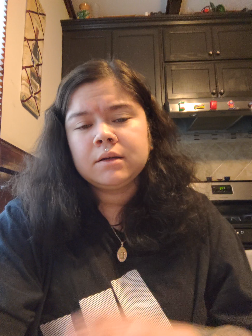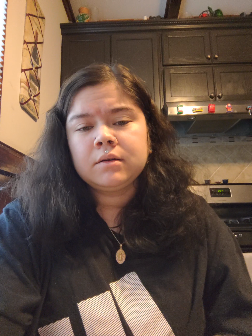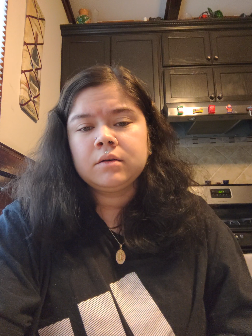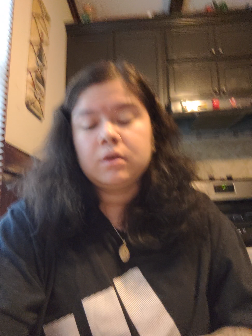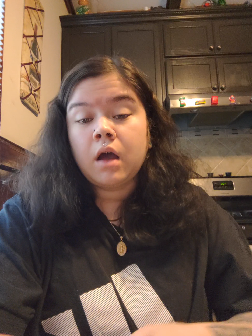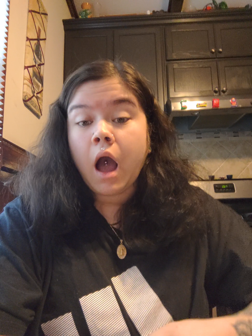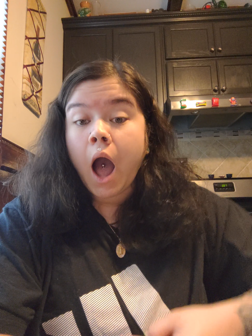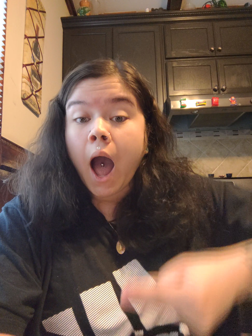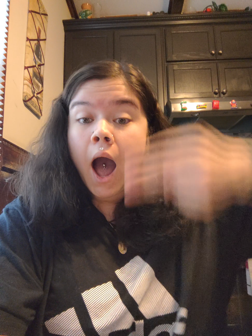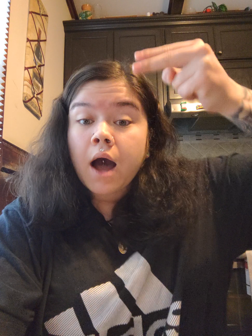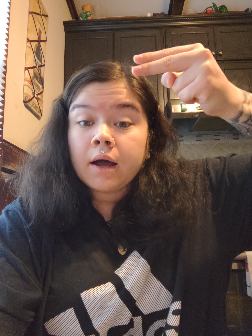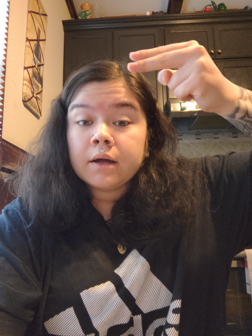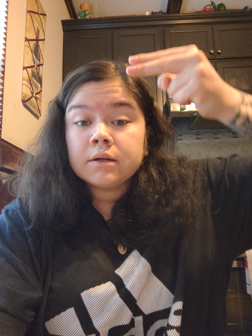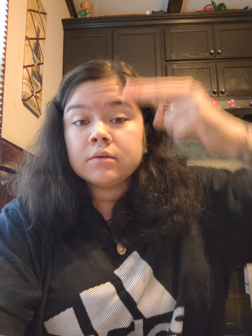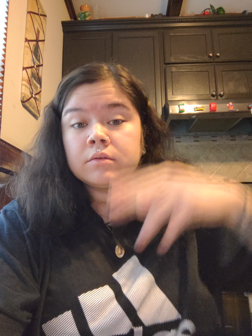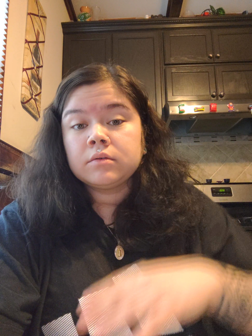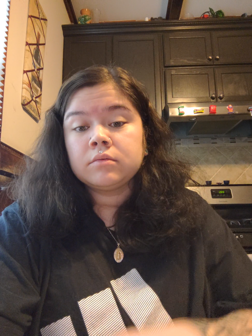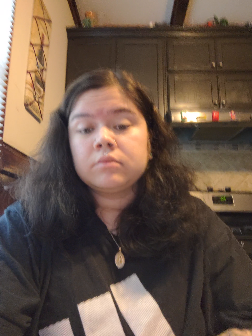high